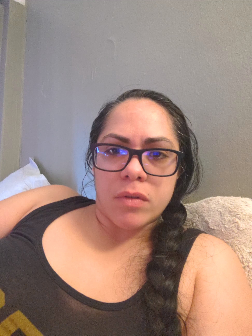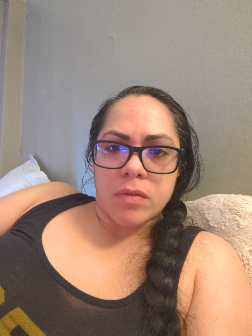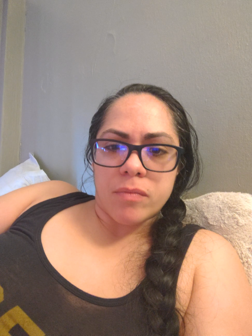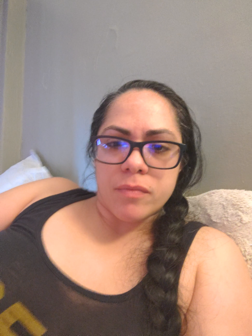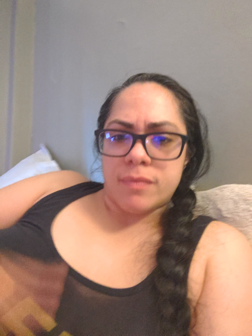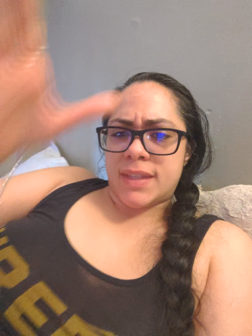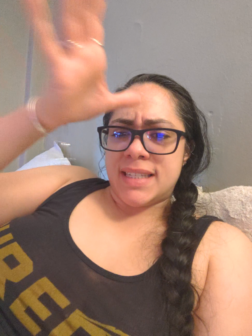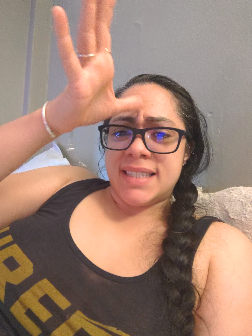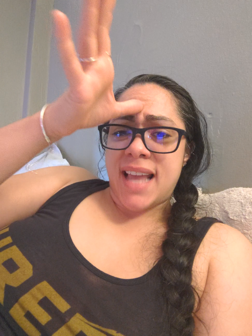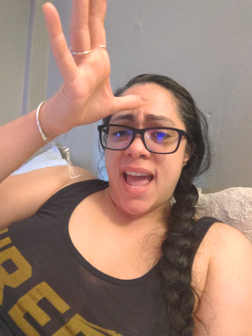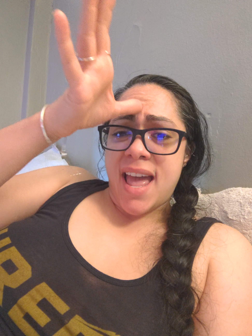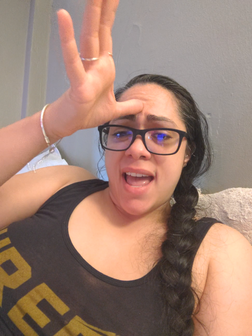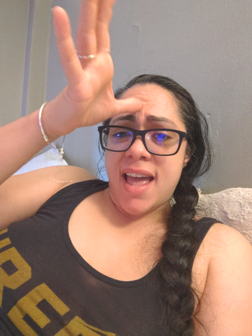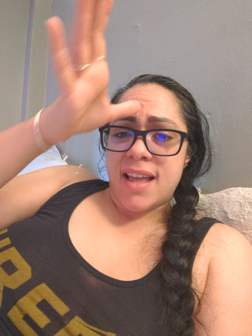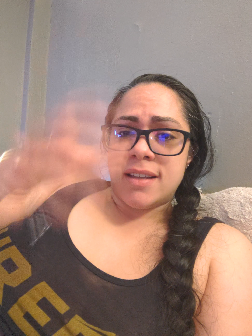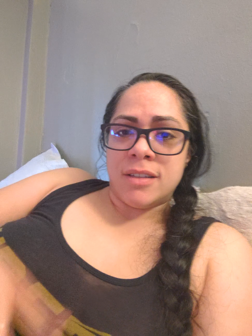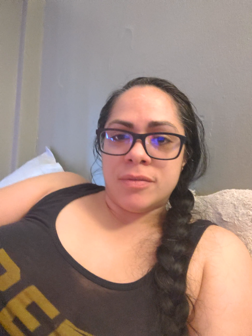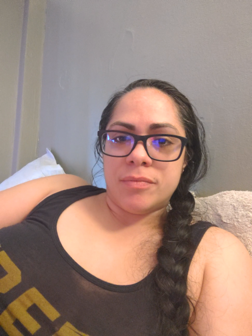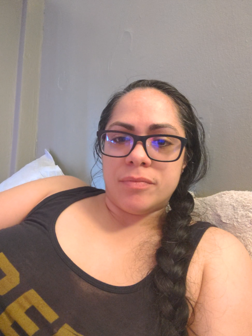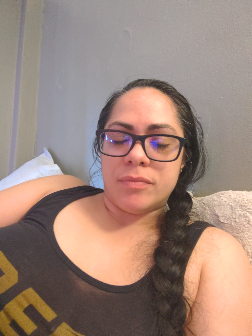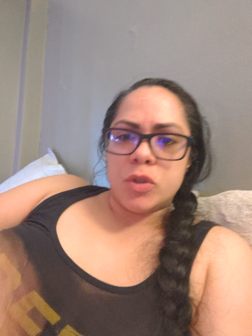dad